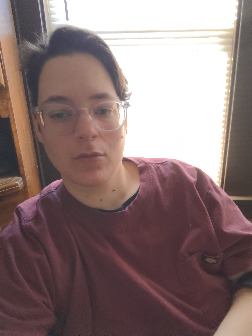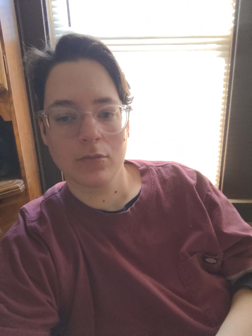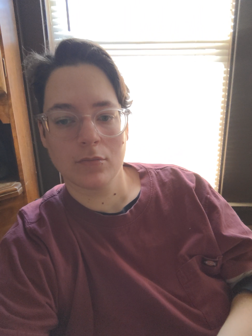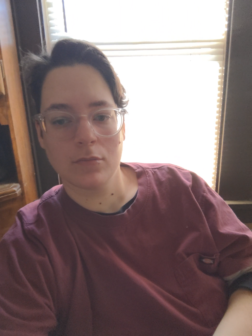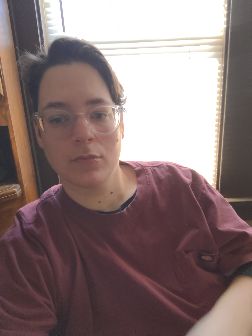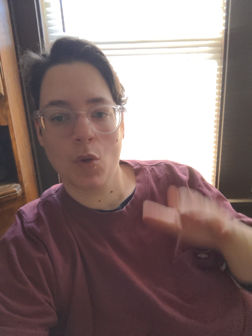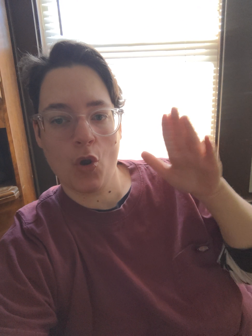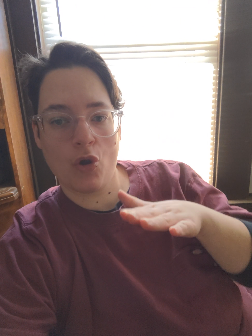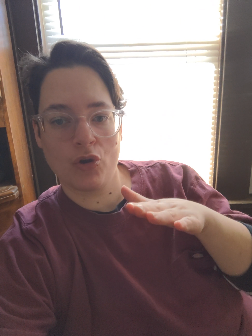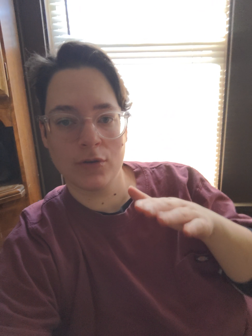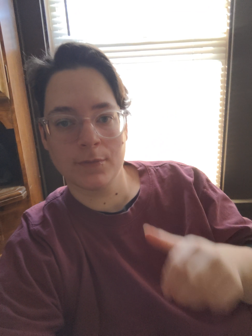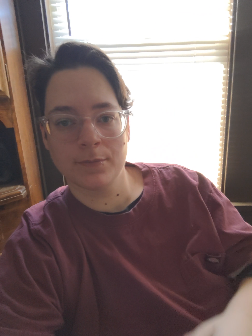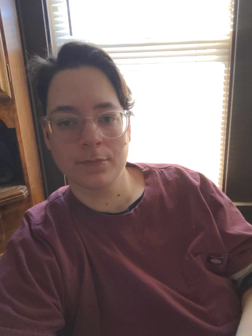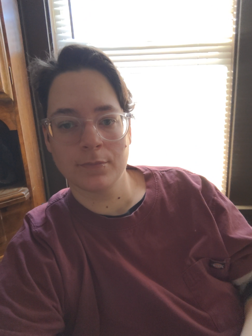on